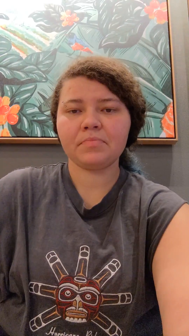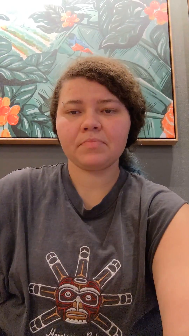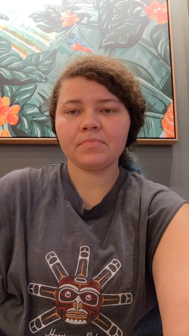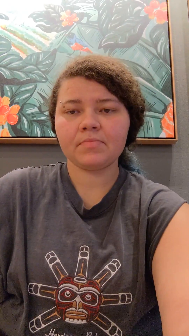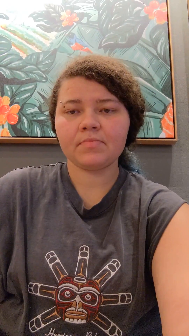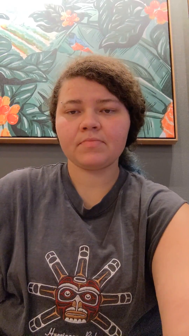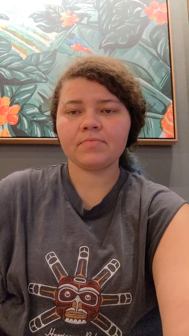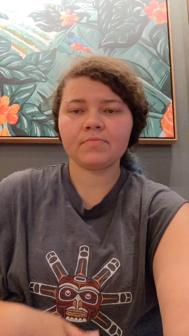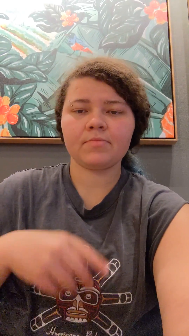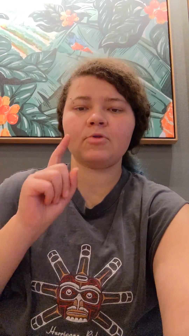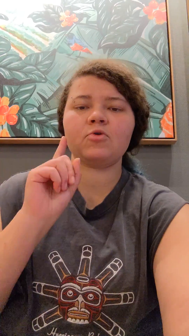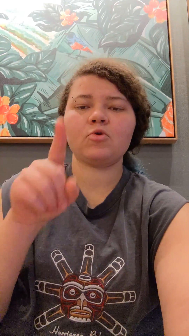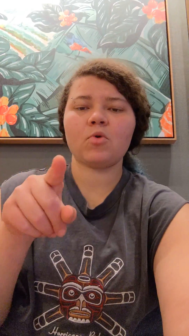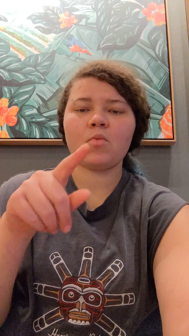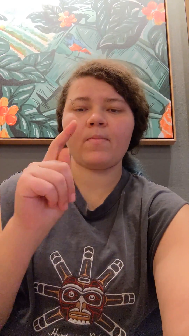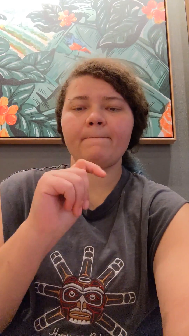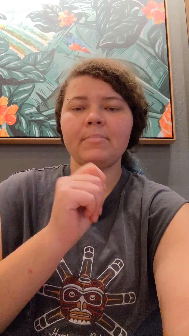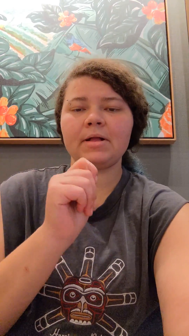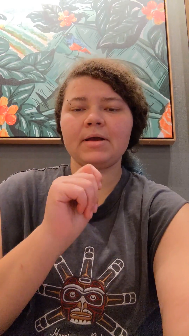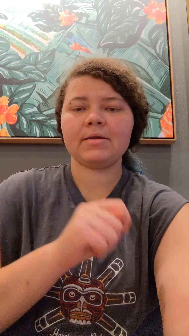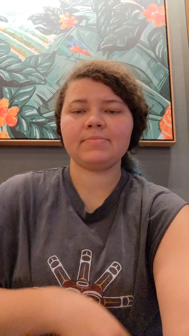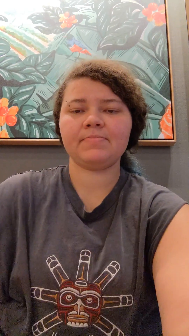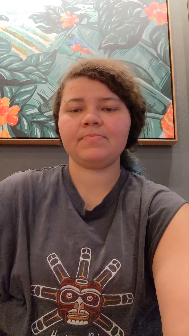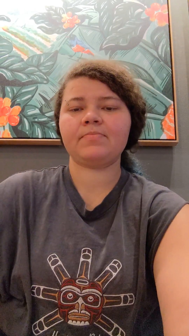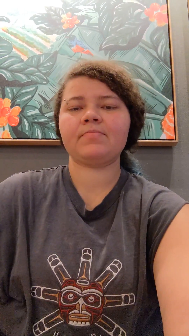go potty